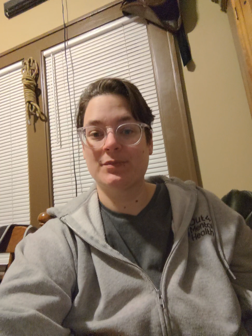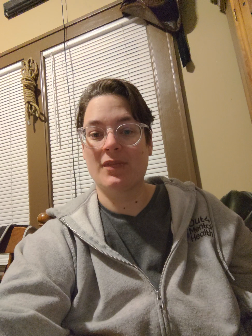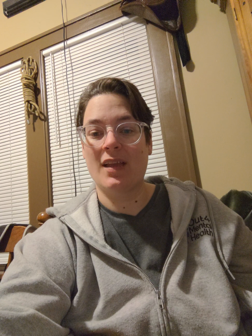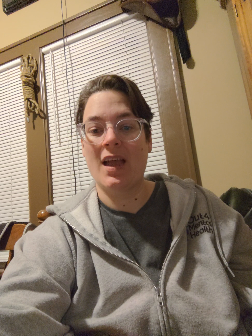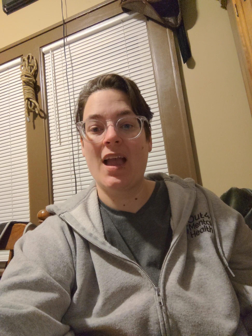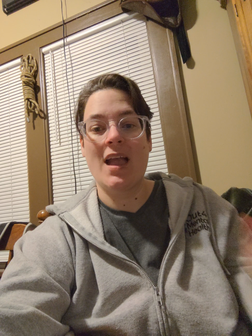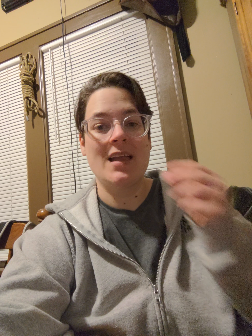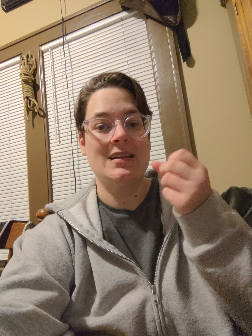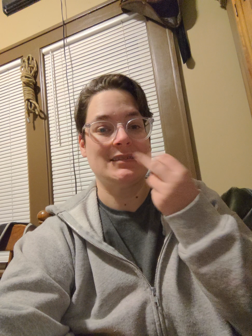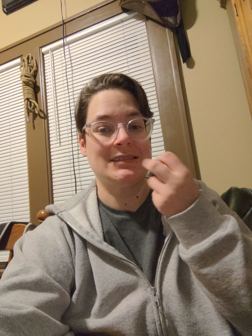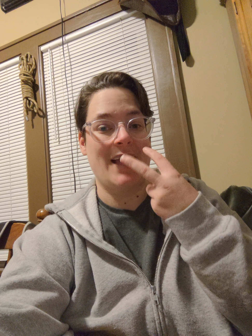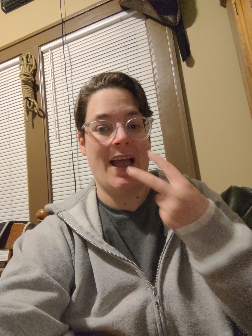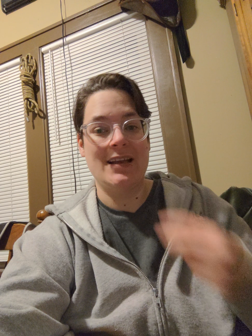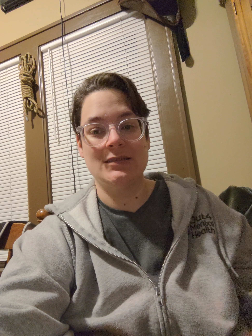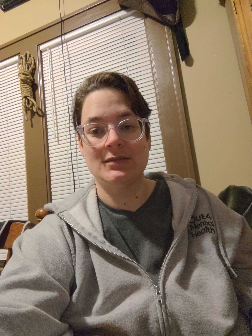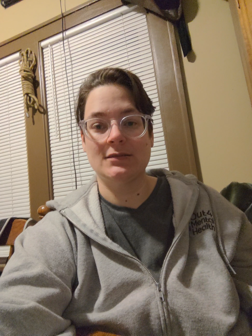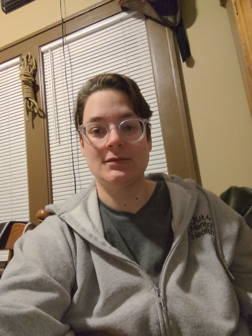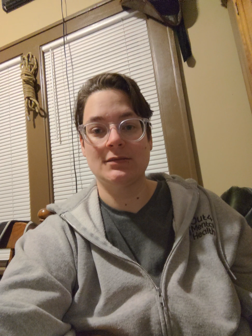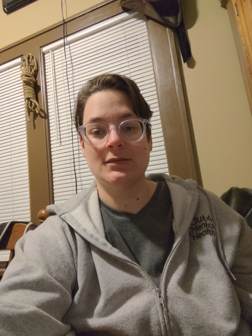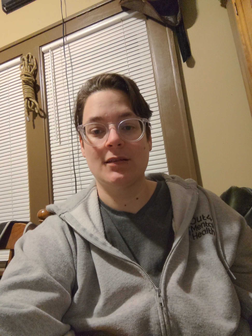snack